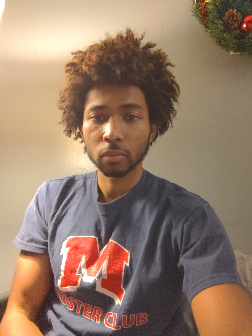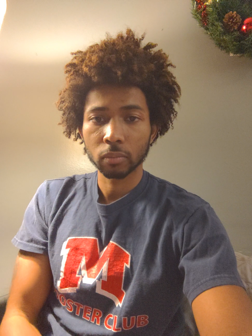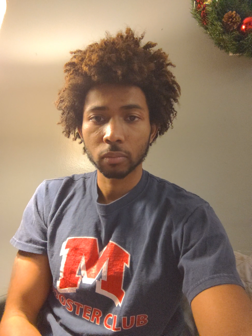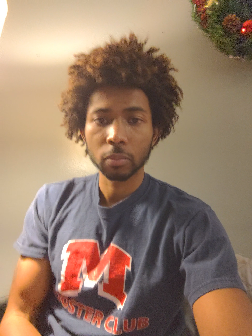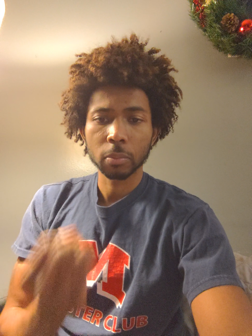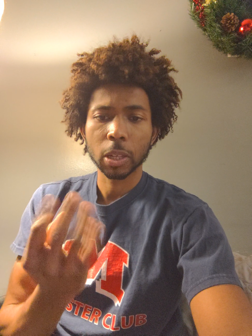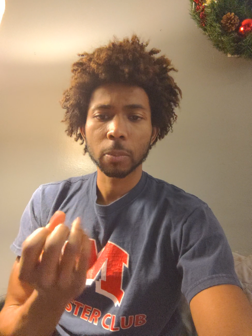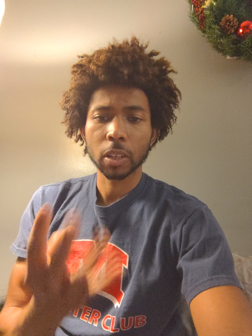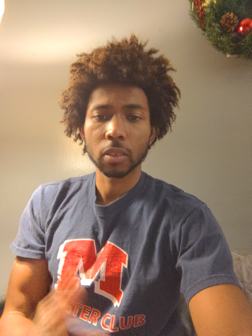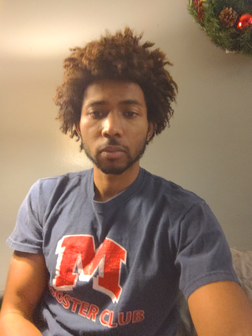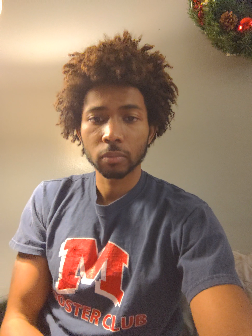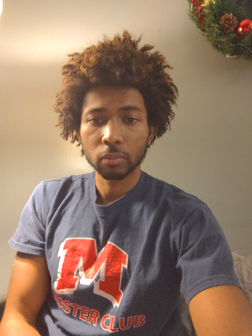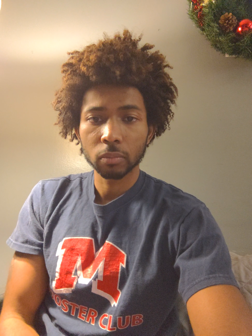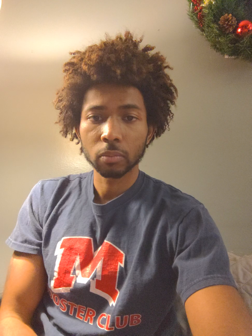many